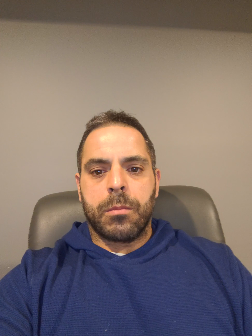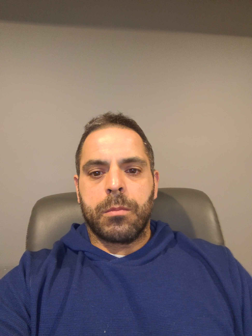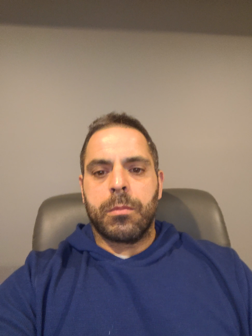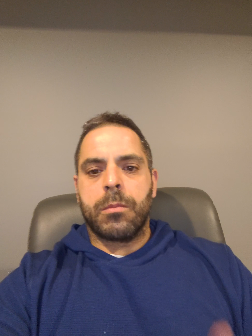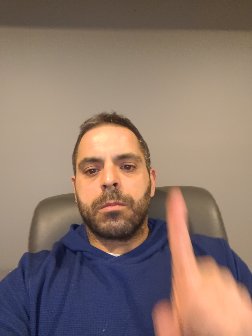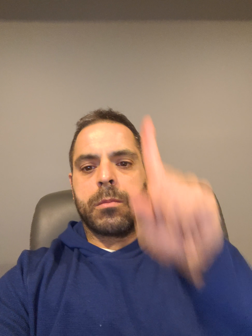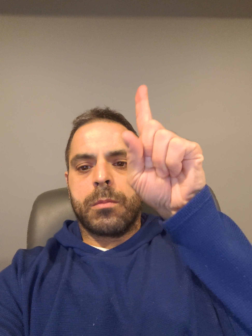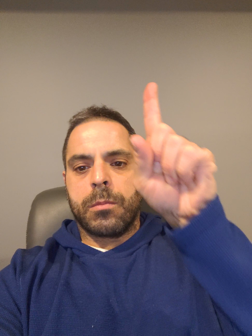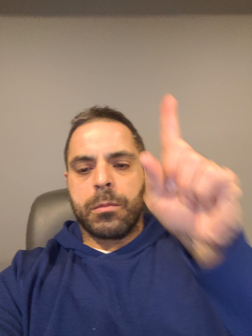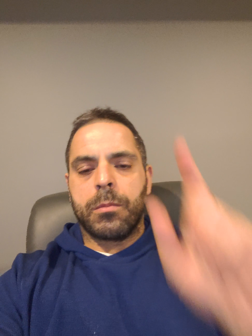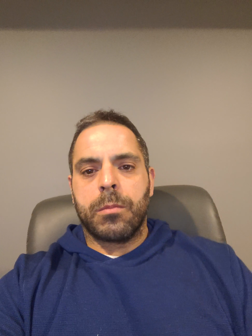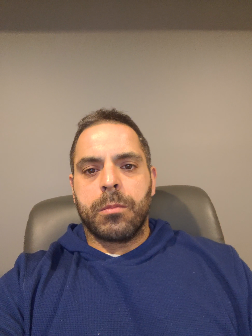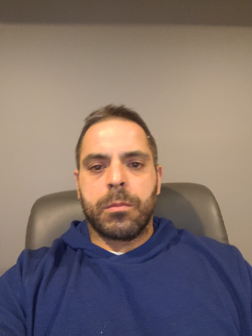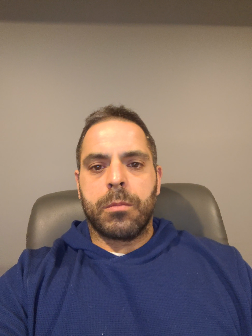up